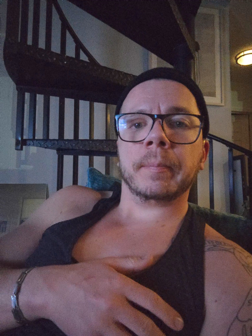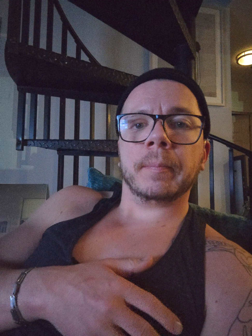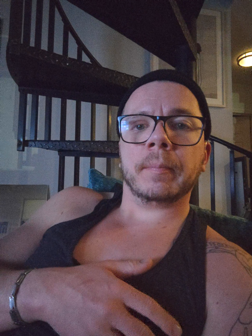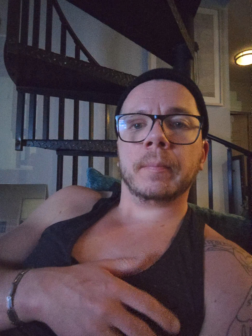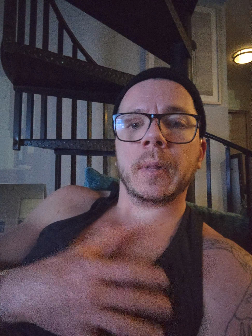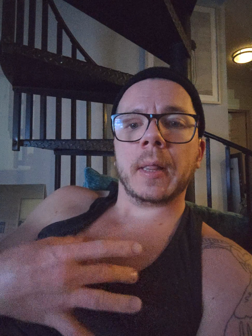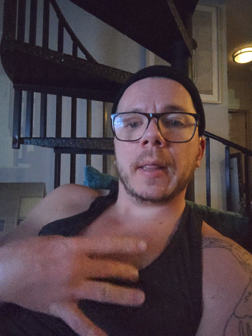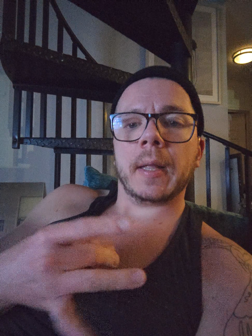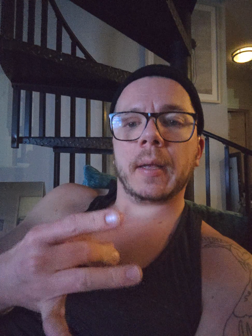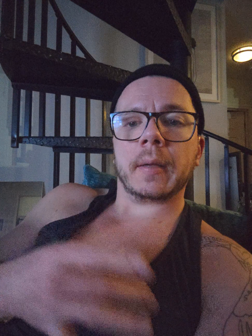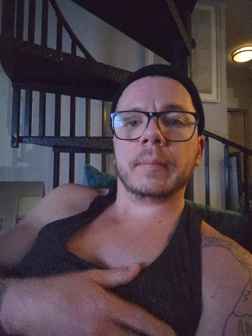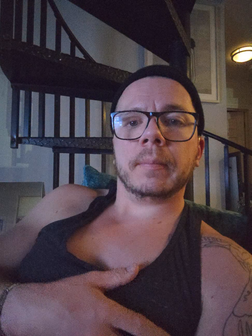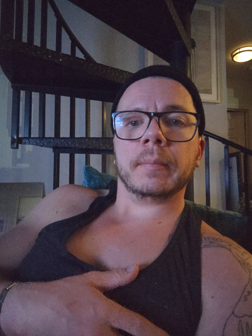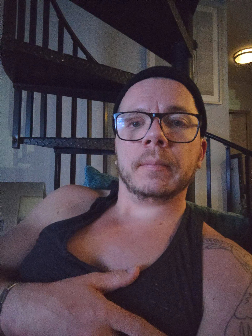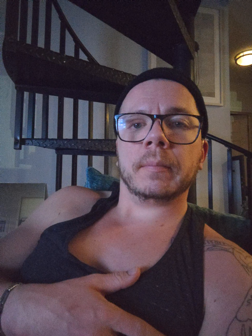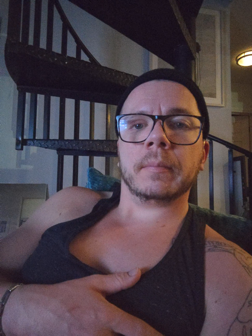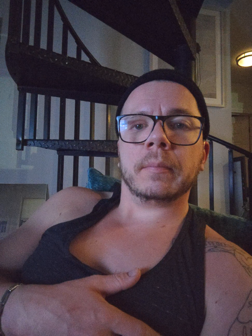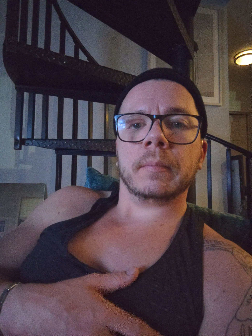like